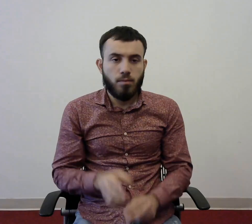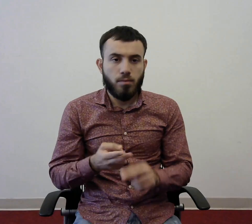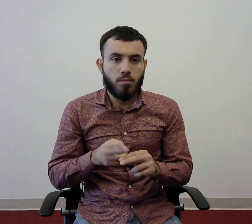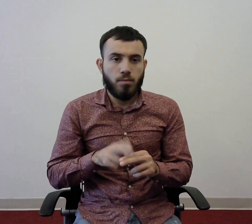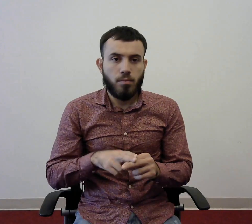bu